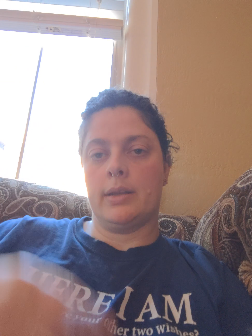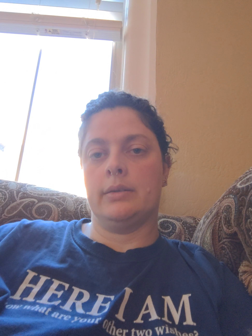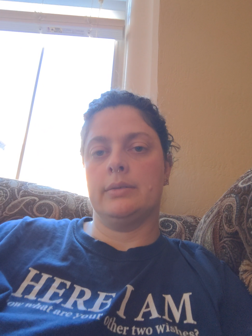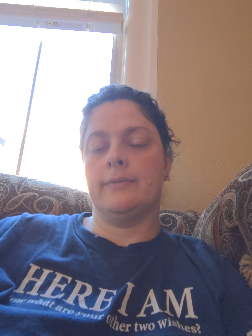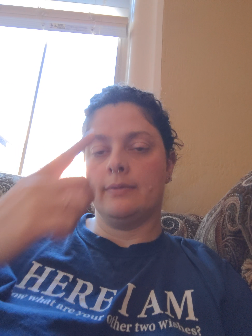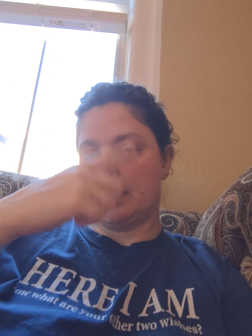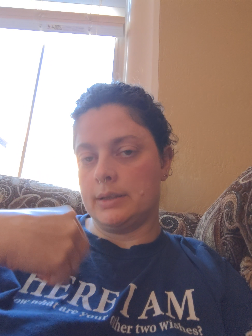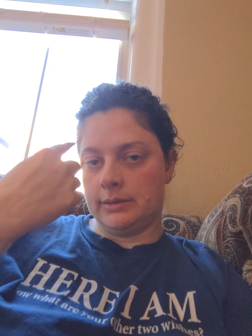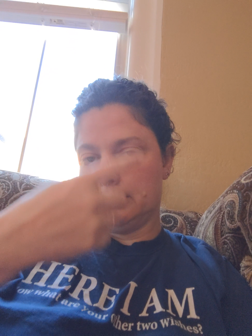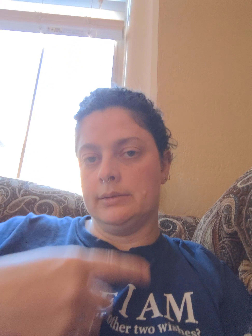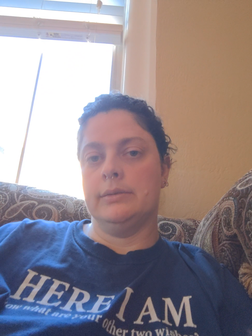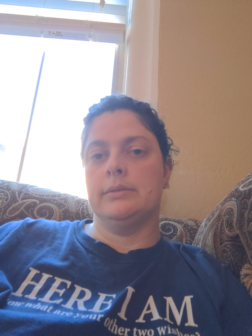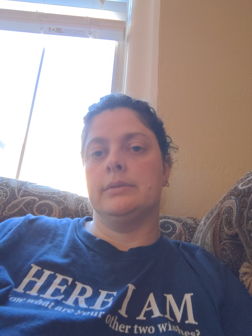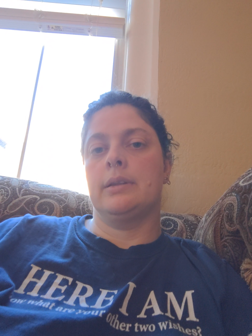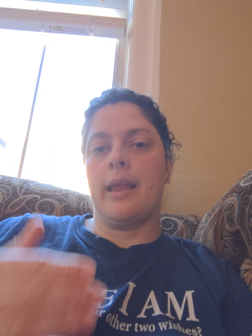face